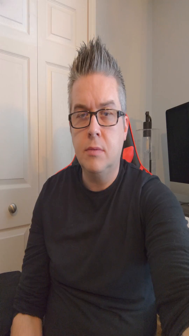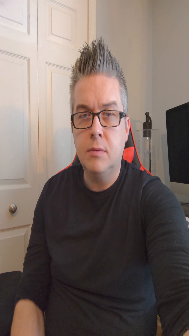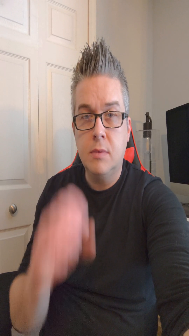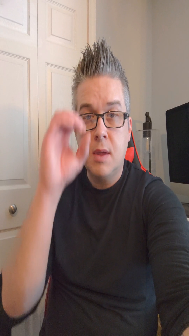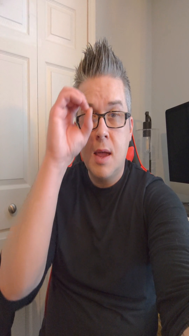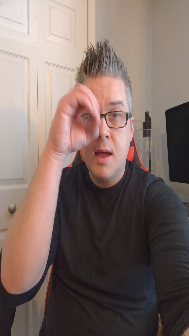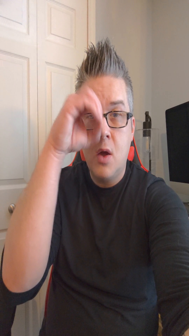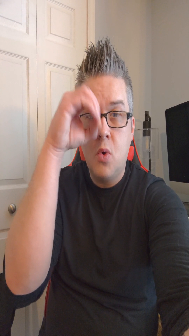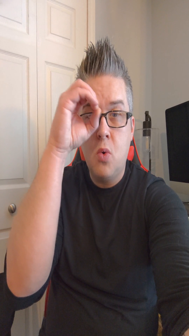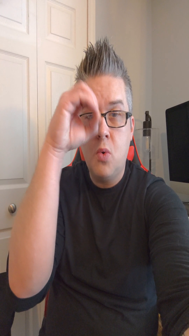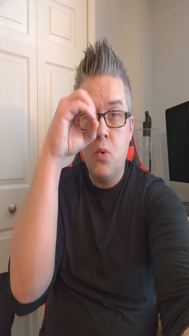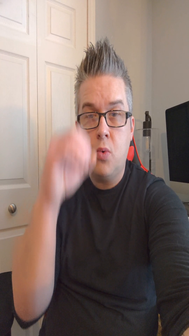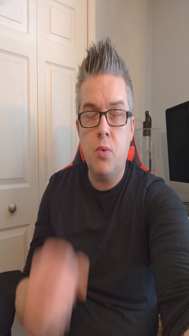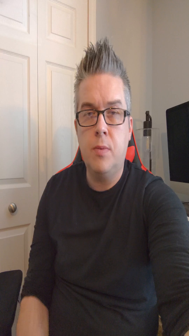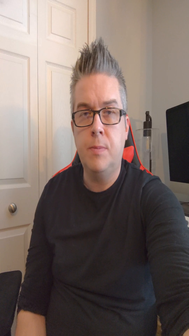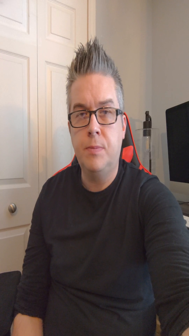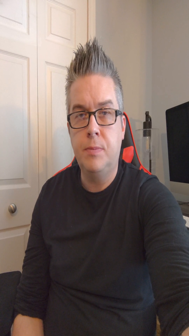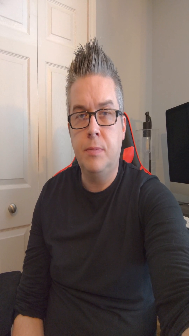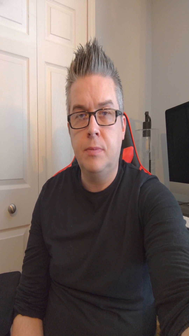owl